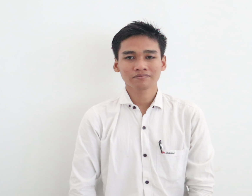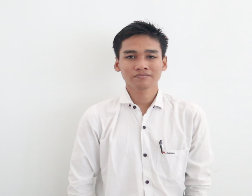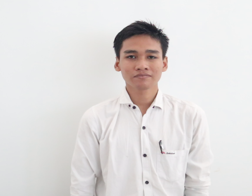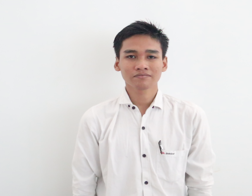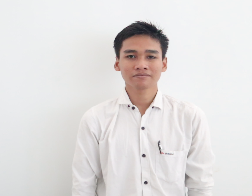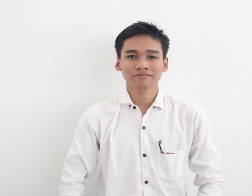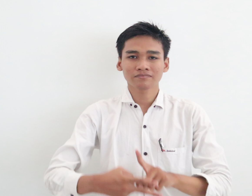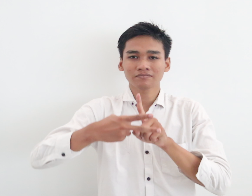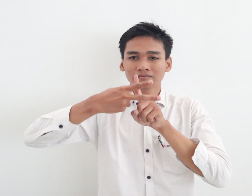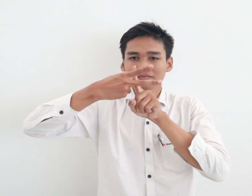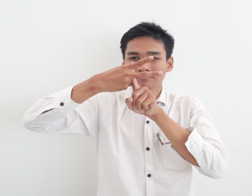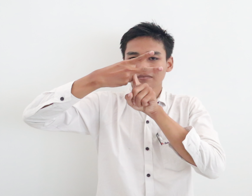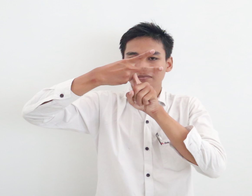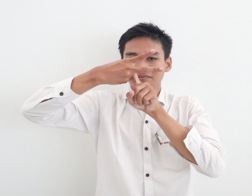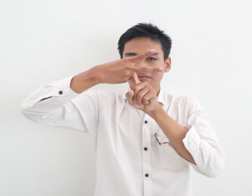F